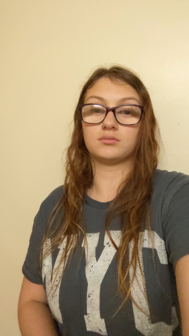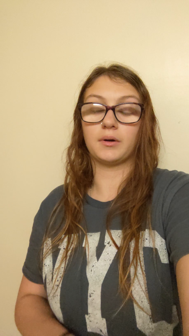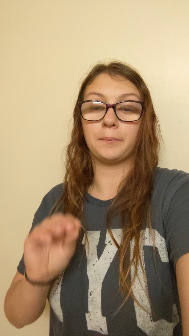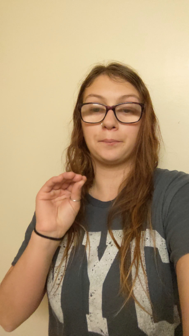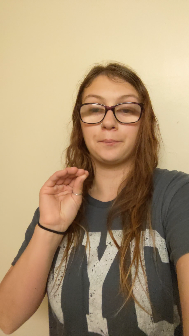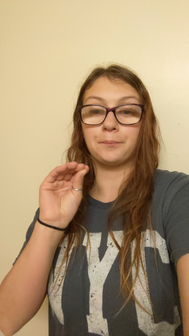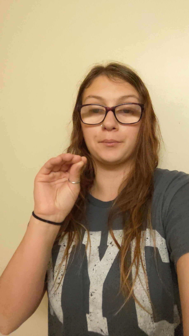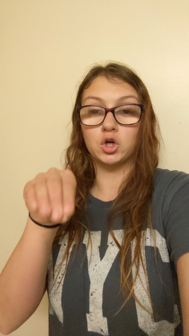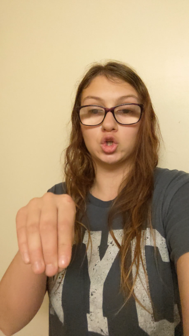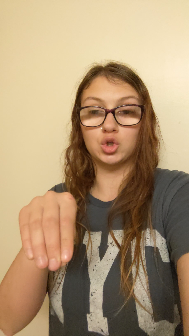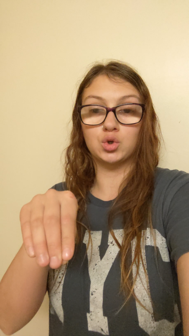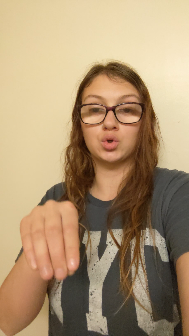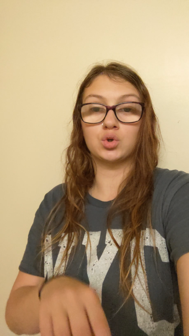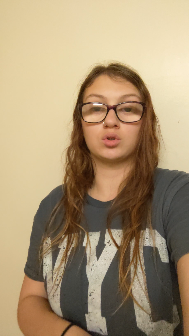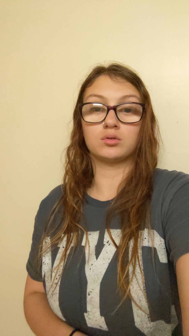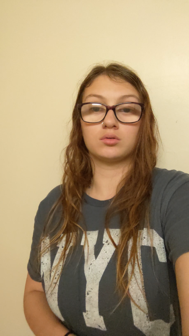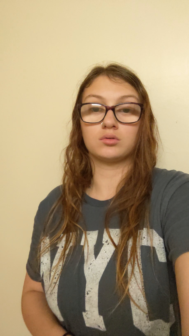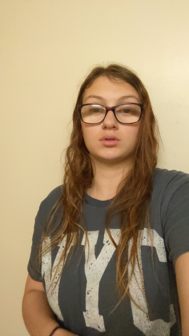put